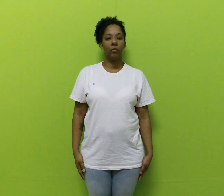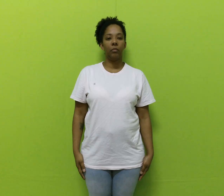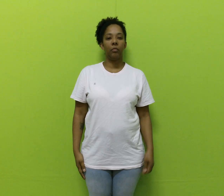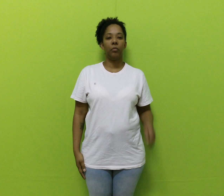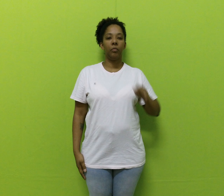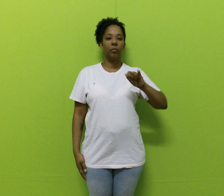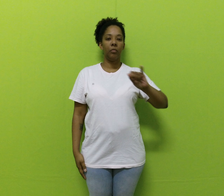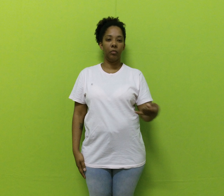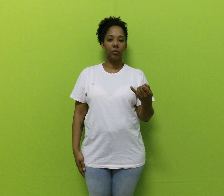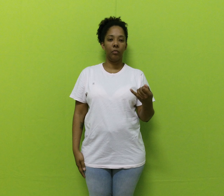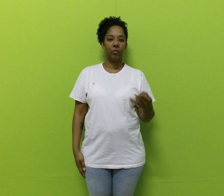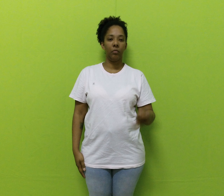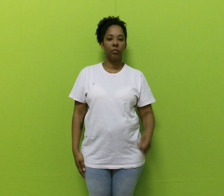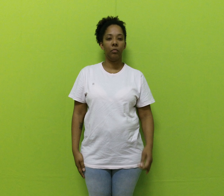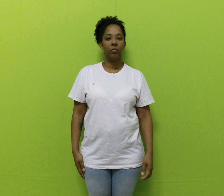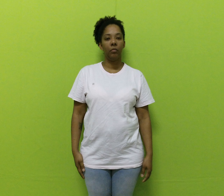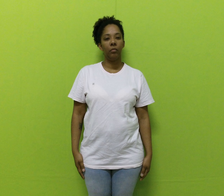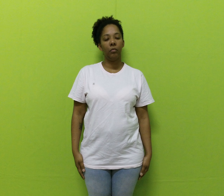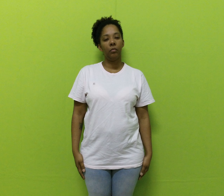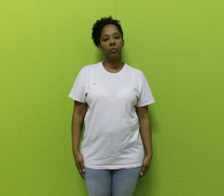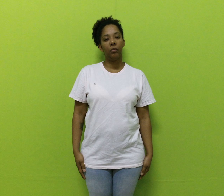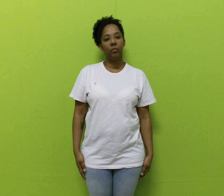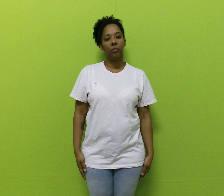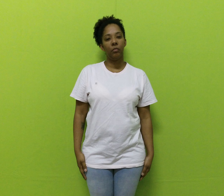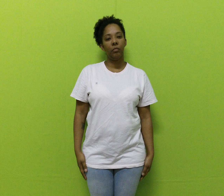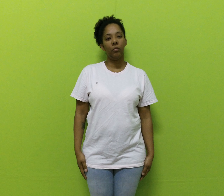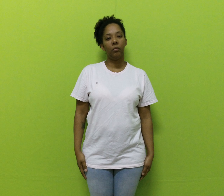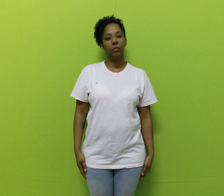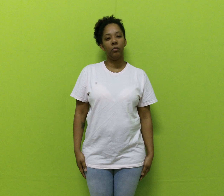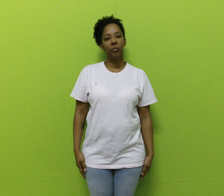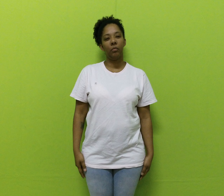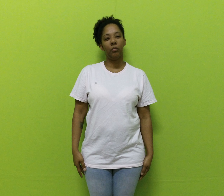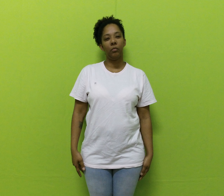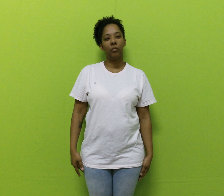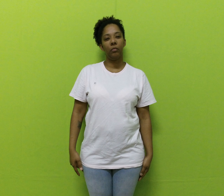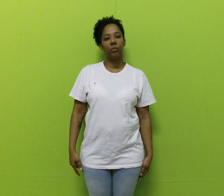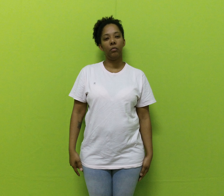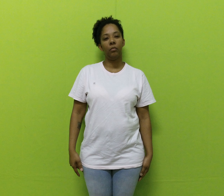aproveitar